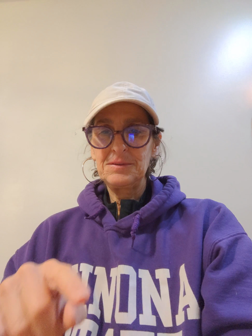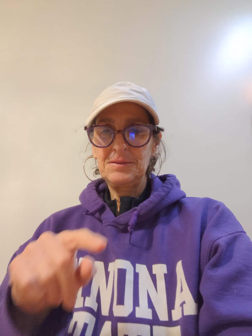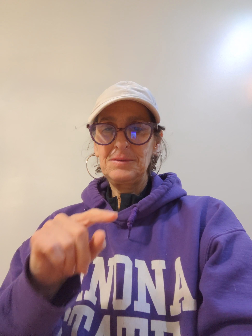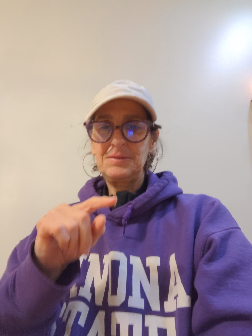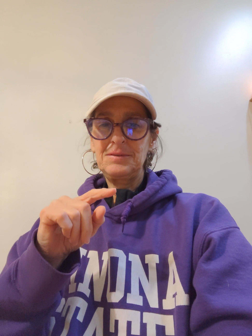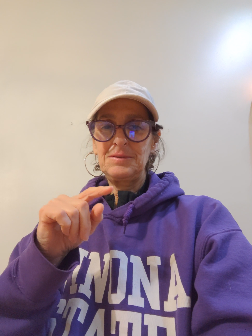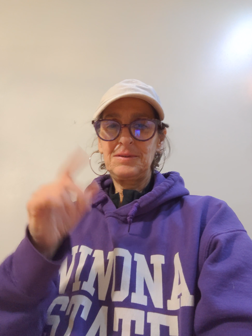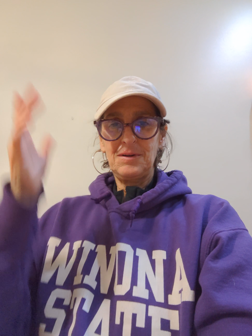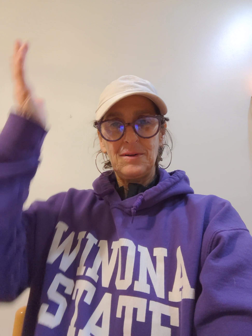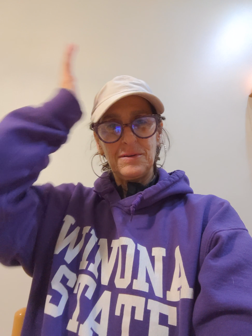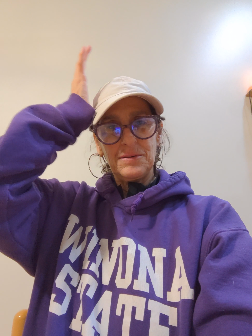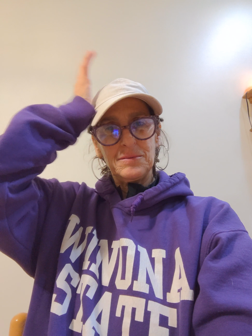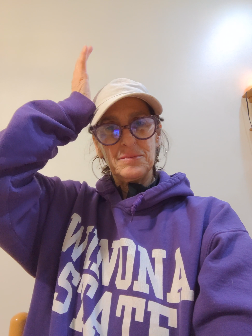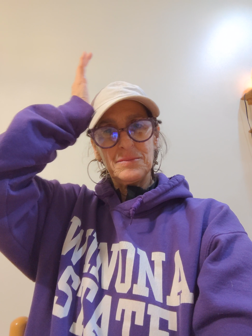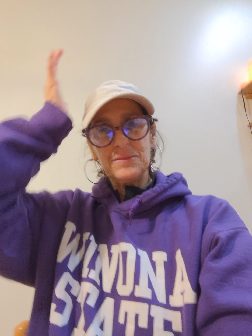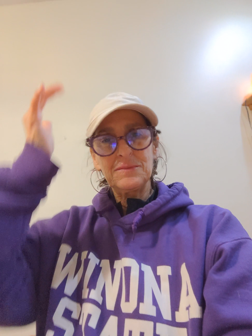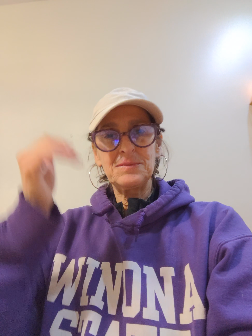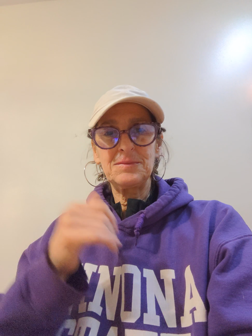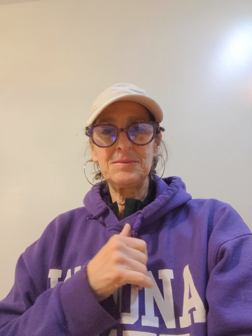garbage